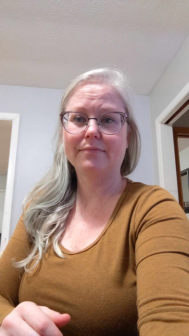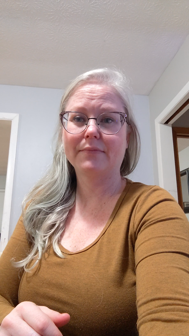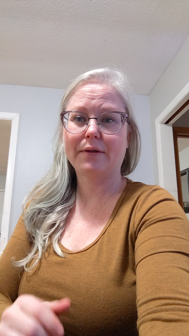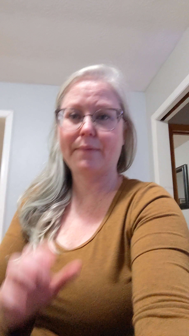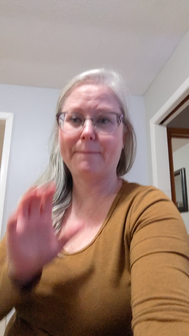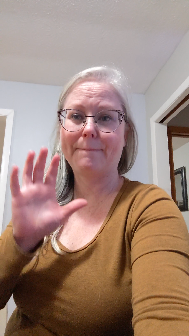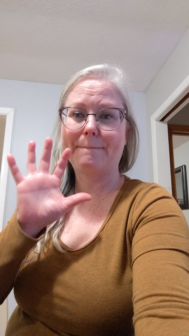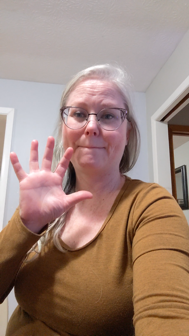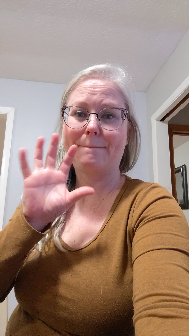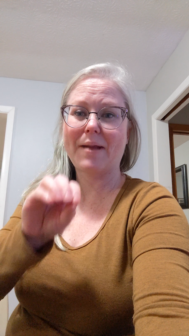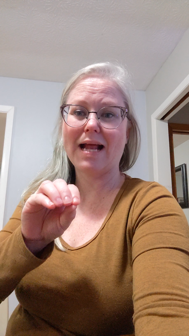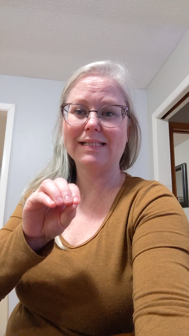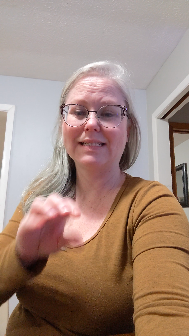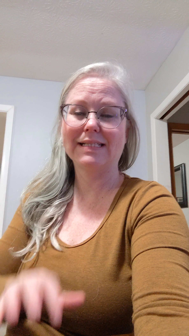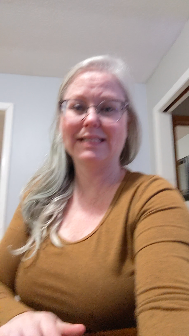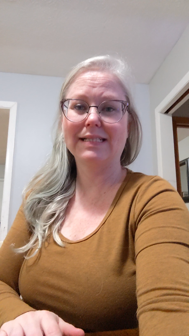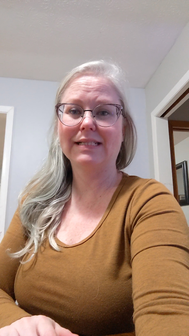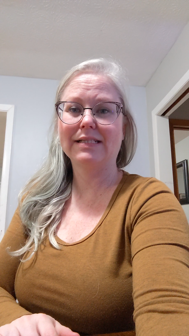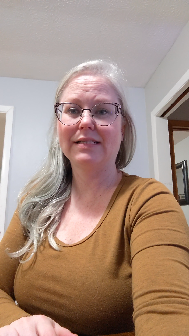bite